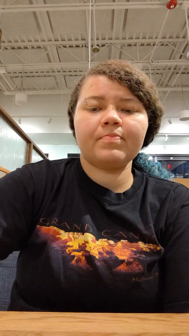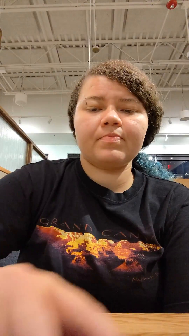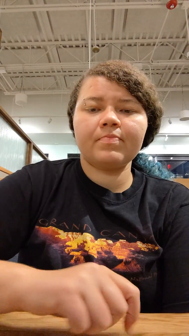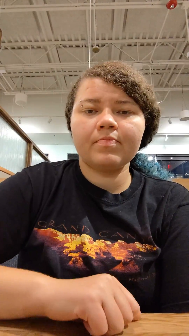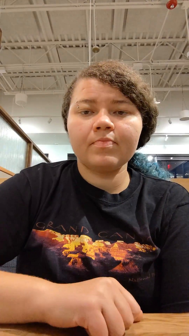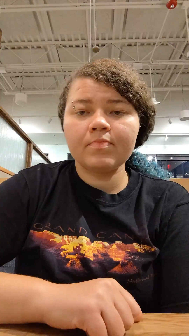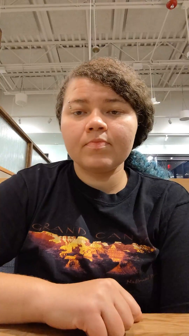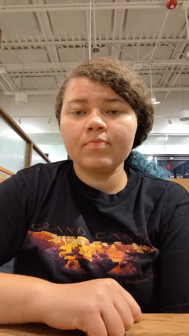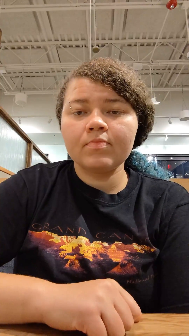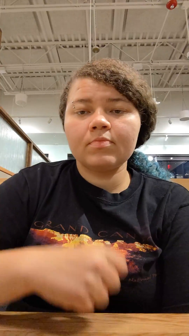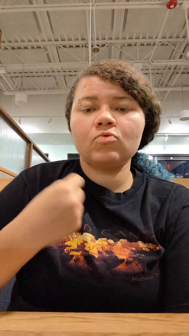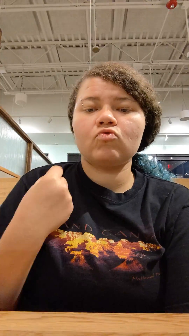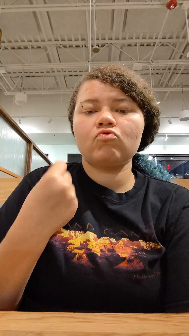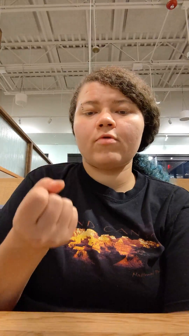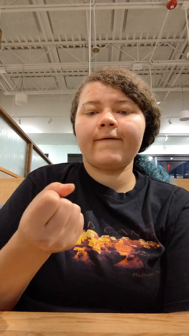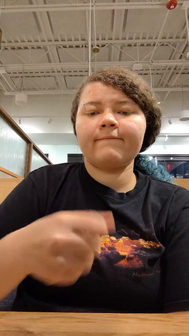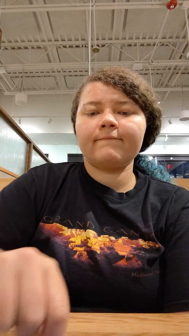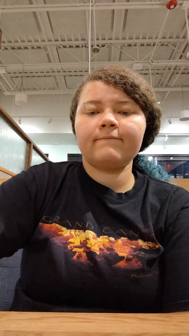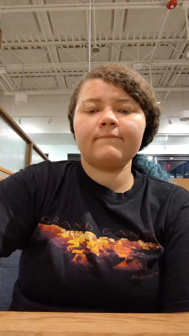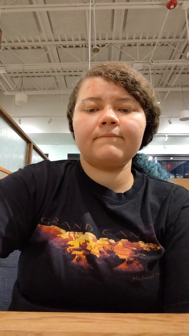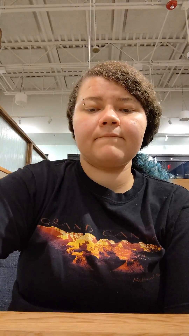drive